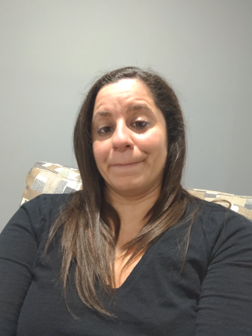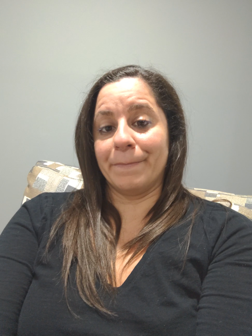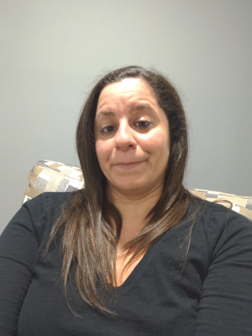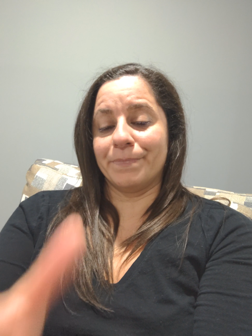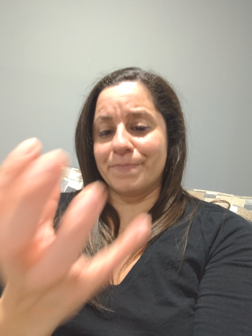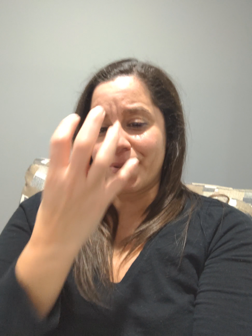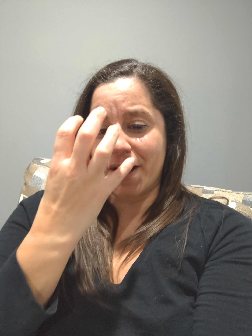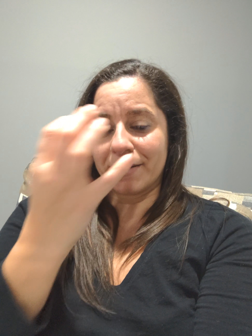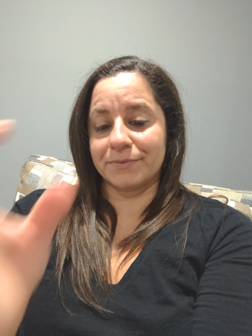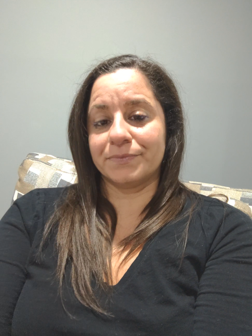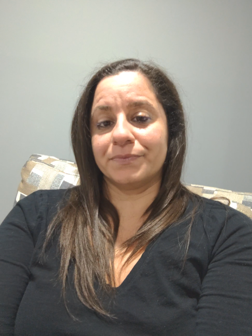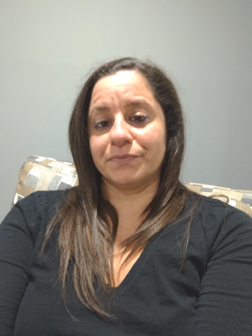mad